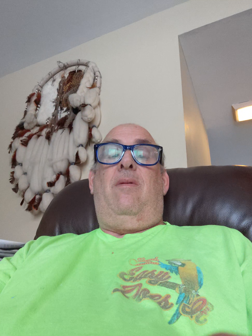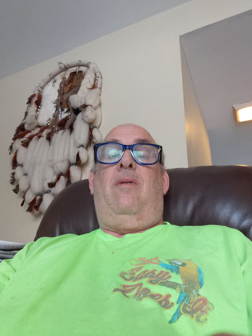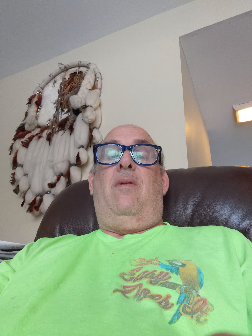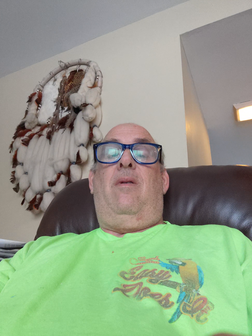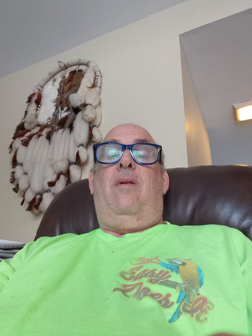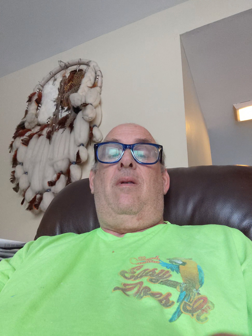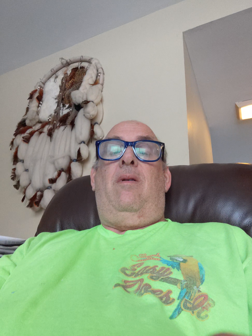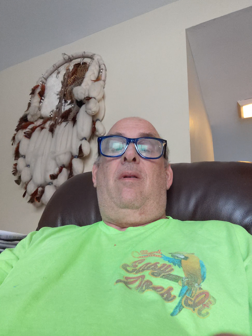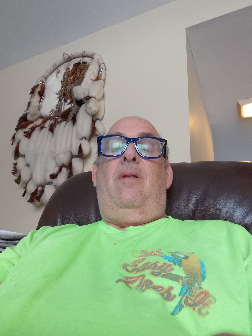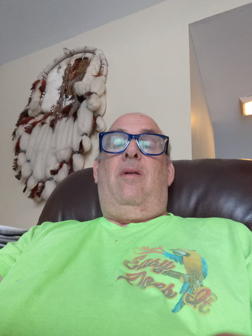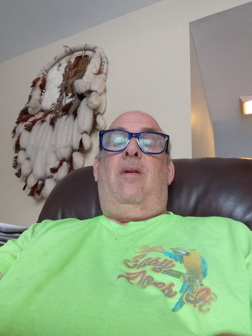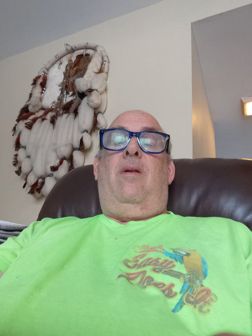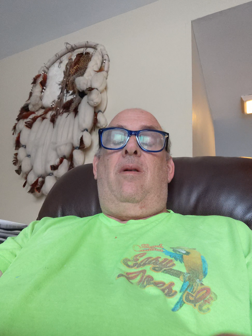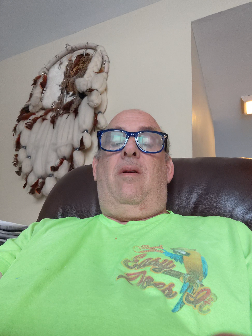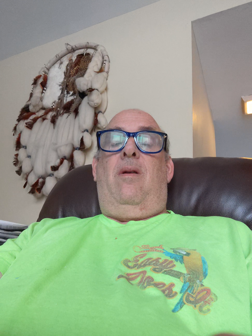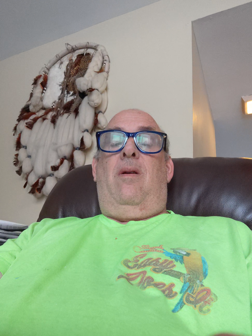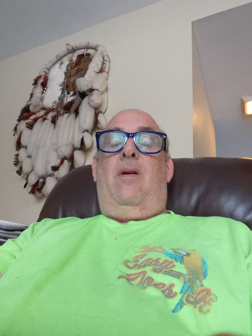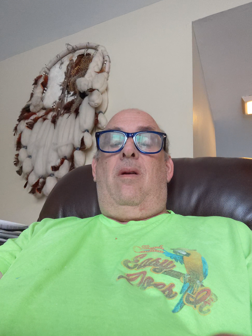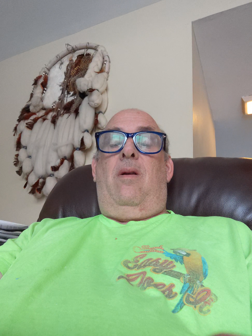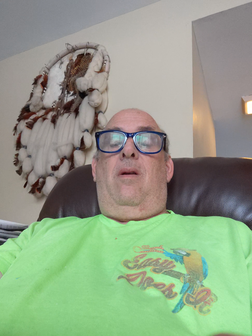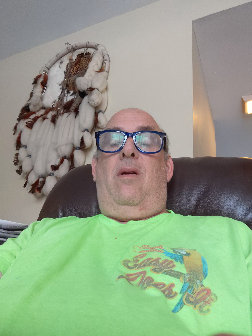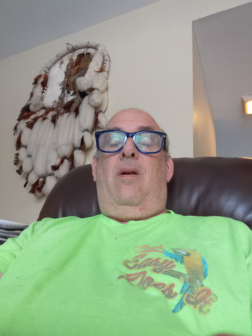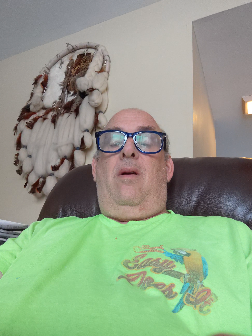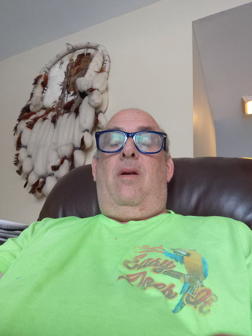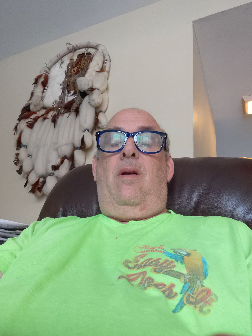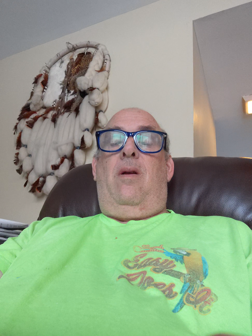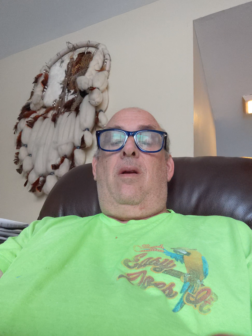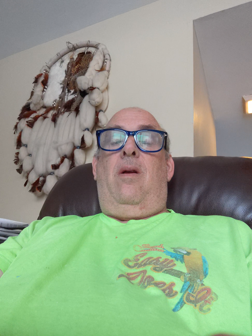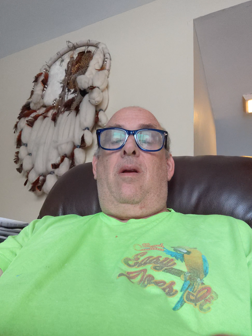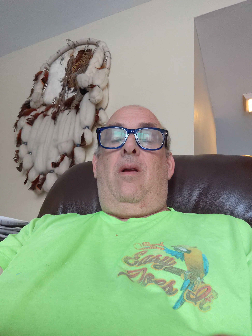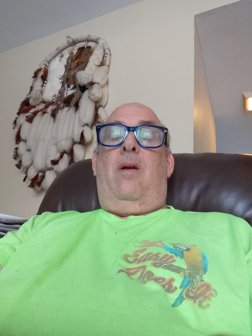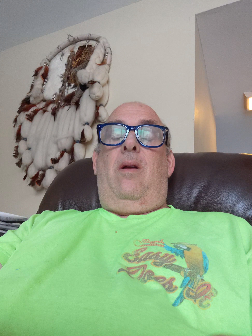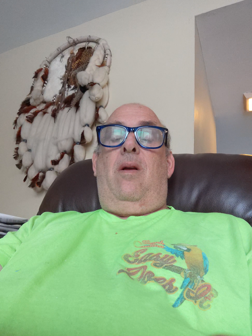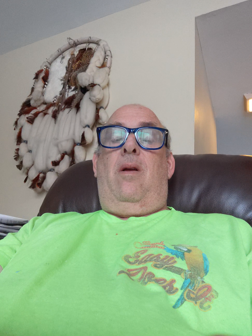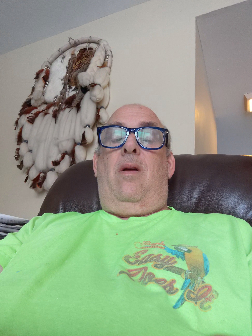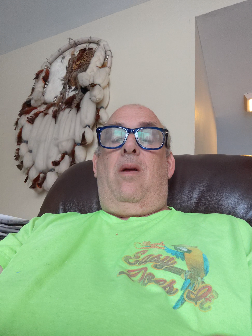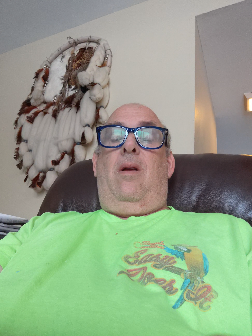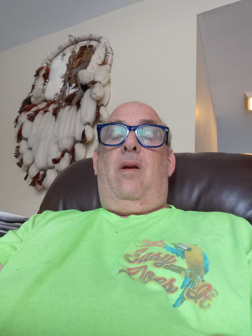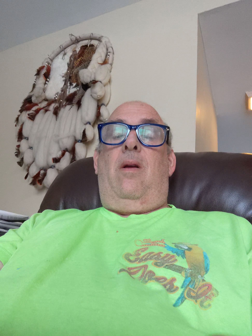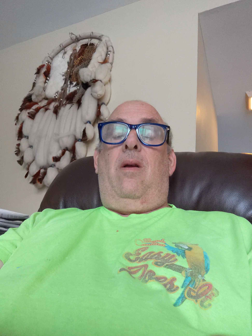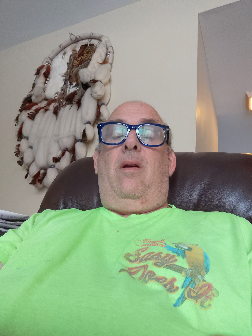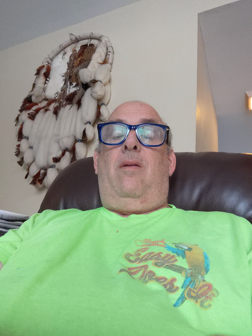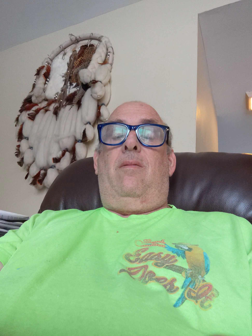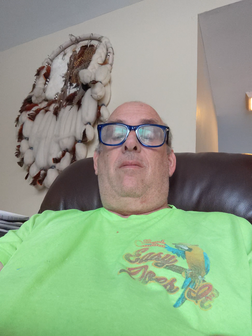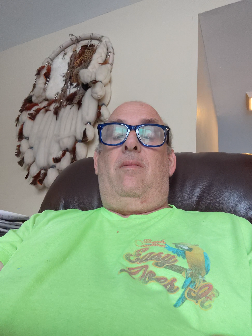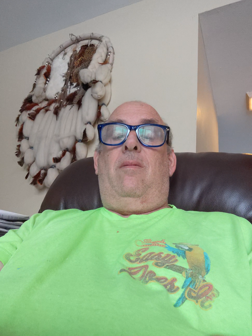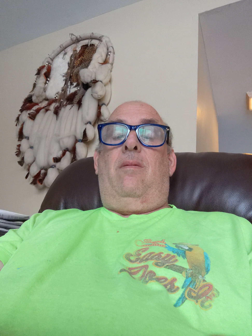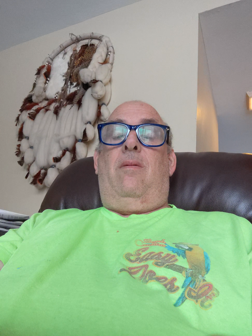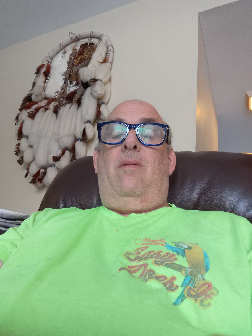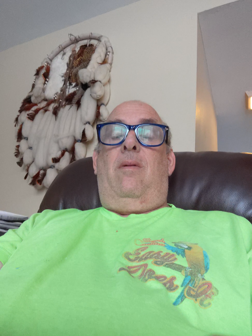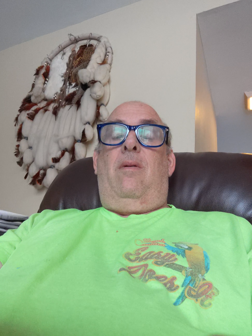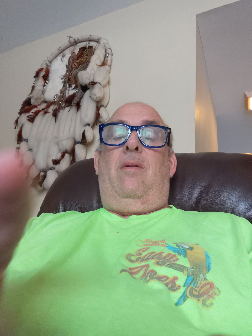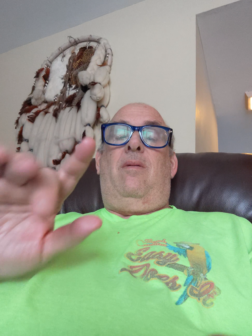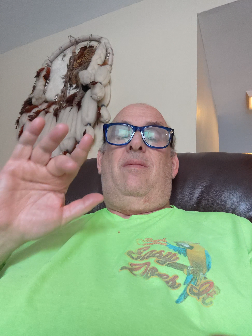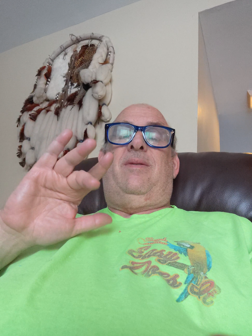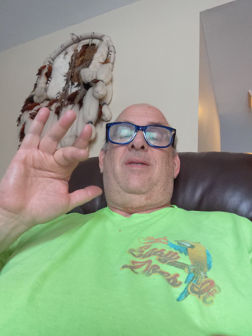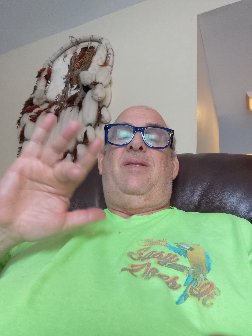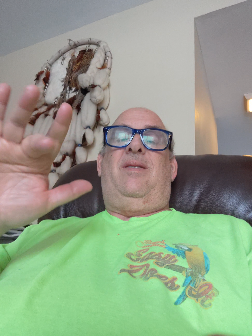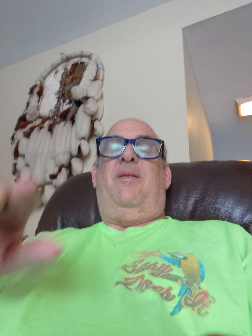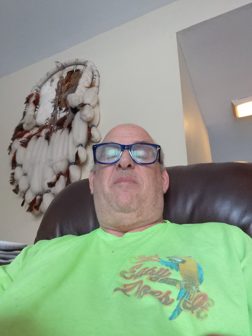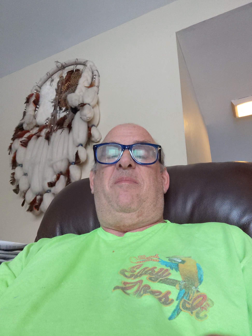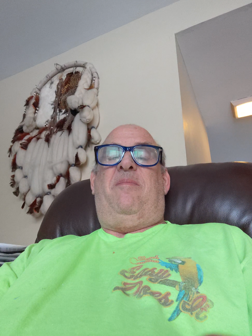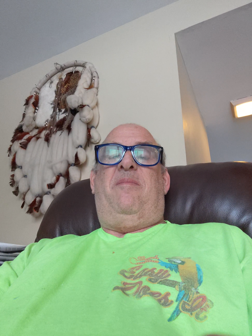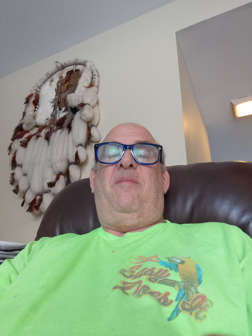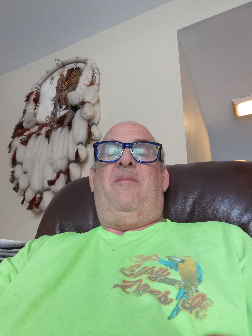yucky